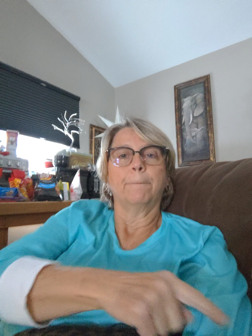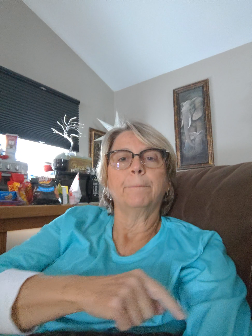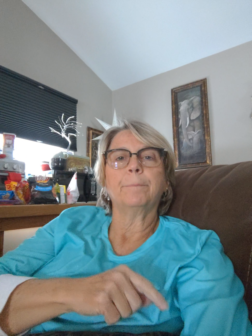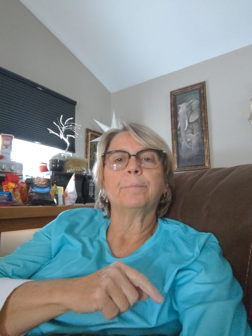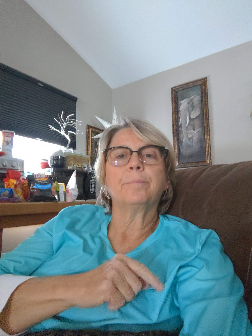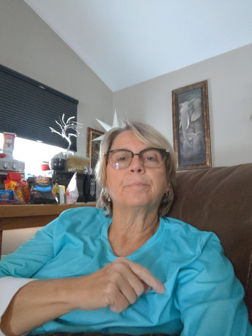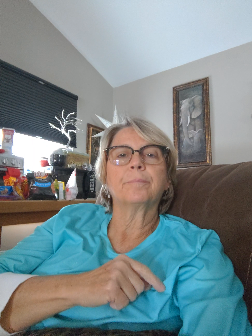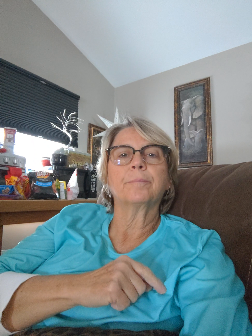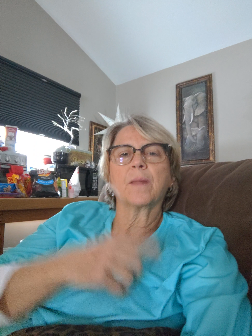arm